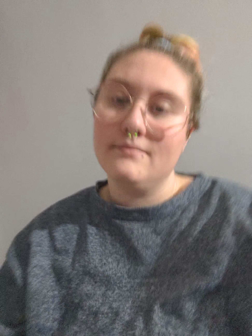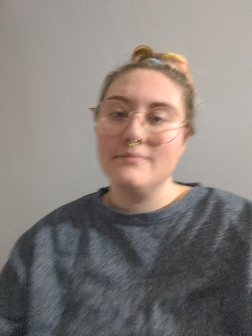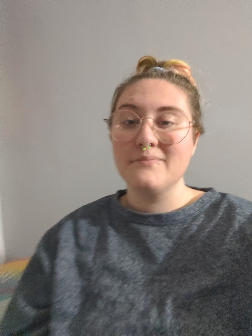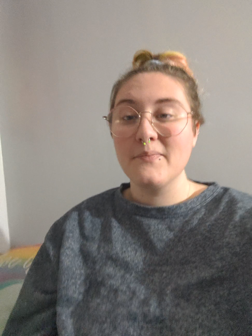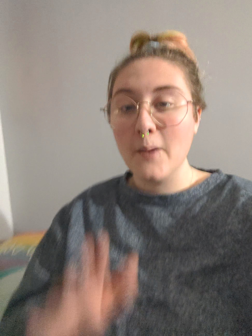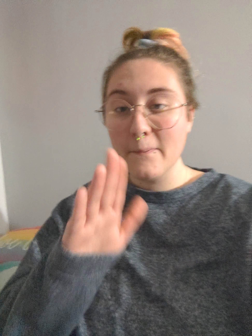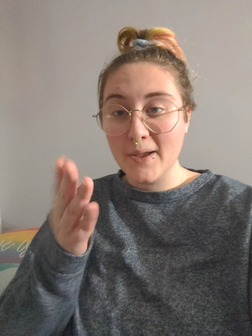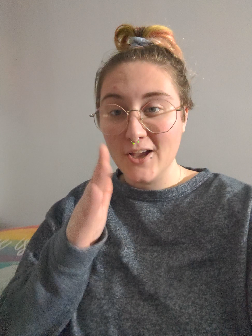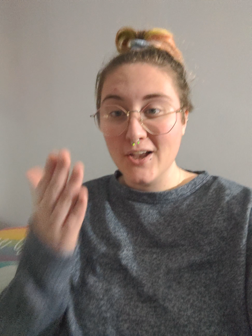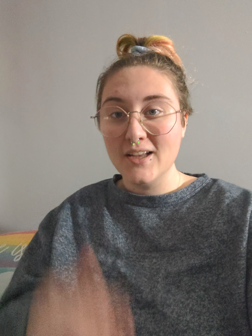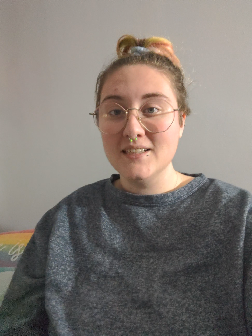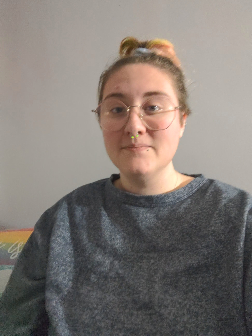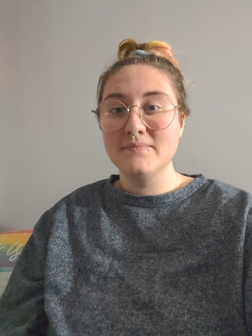book